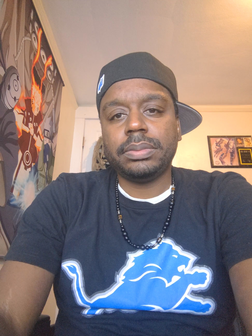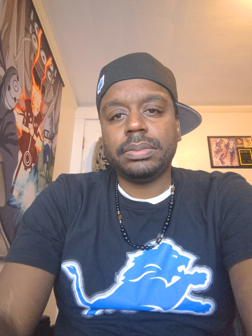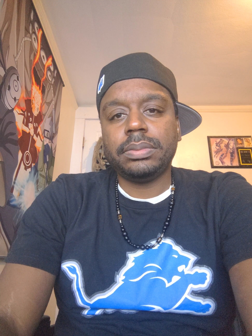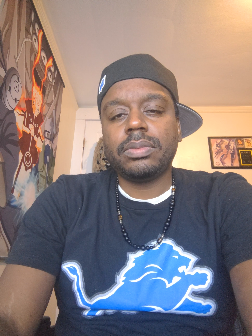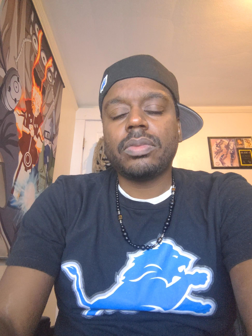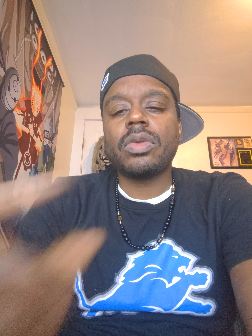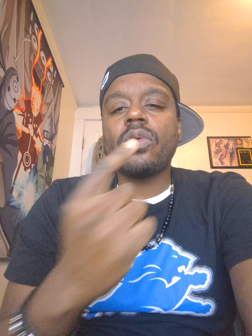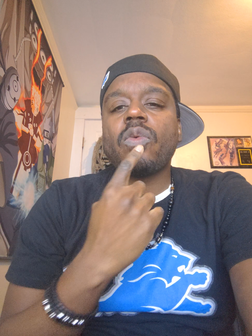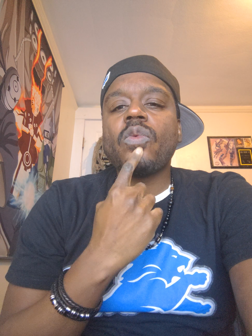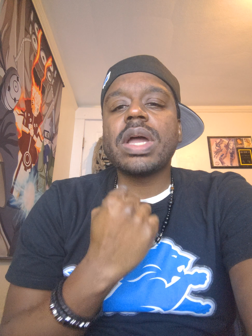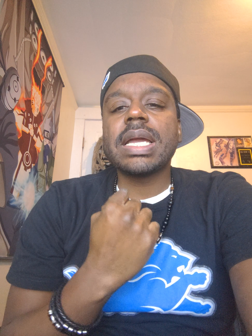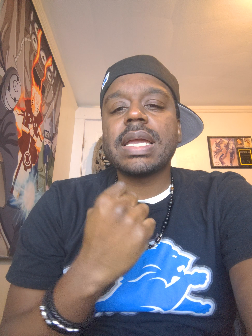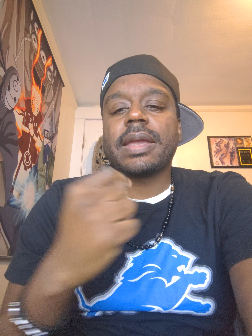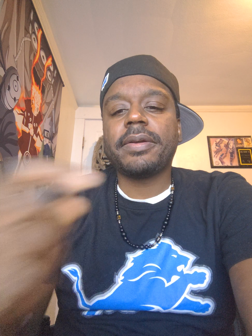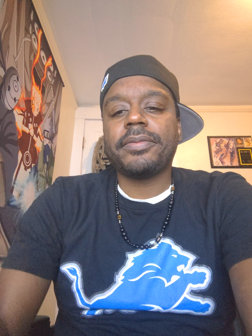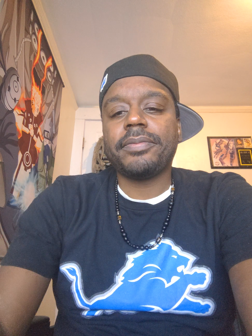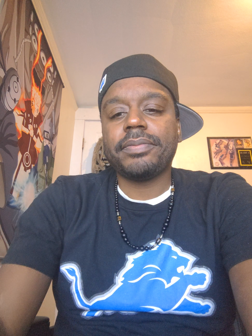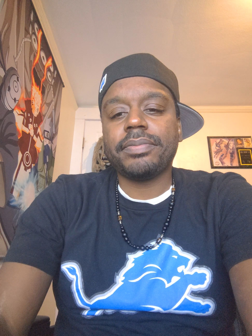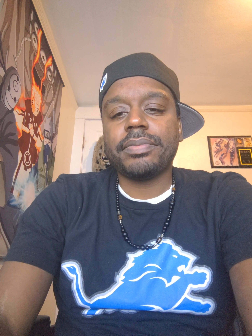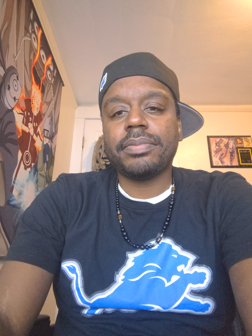red